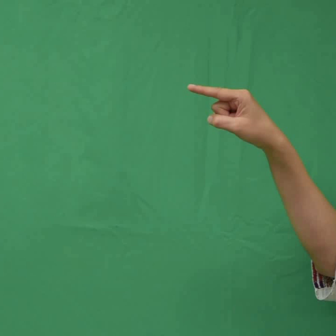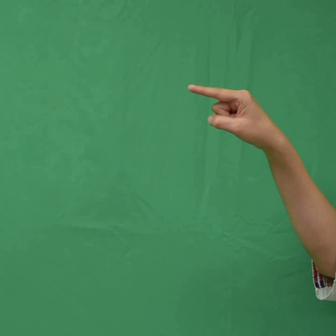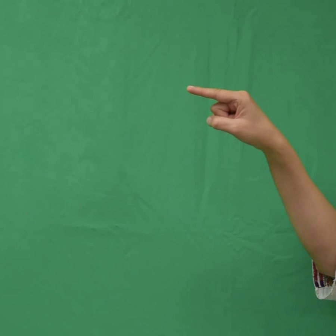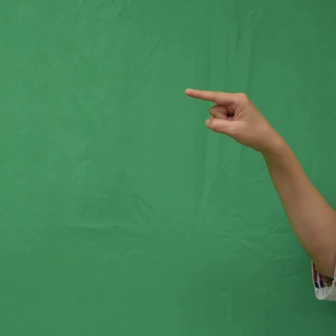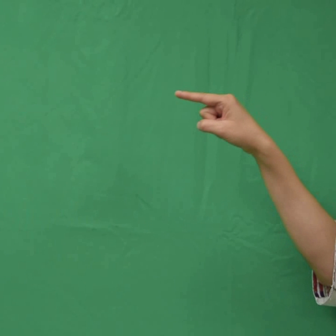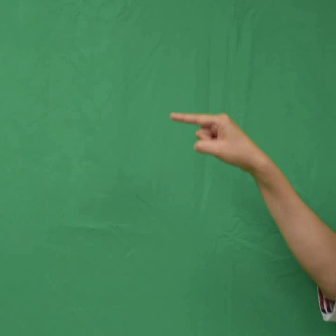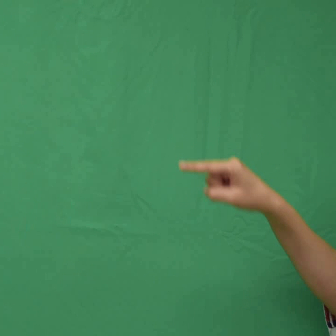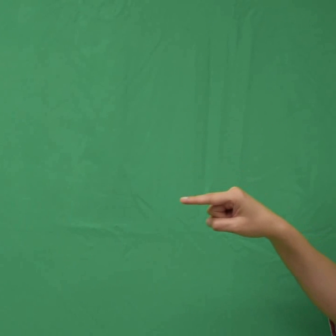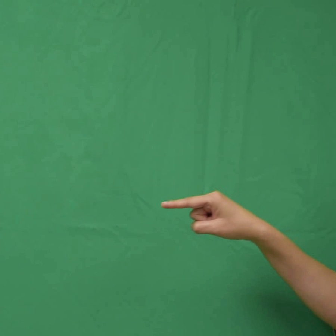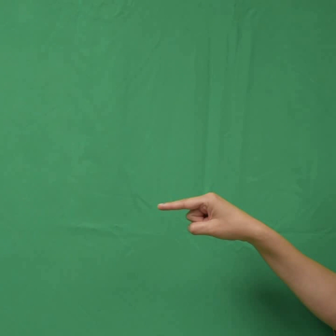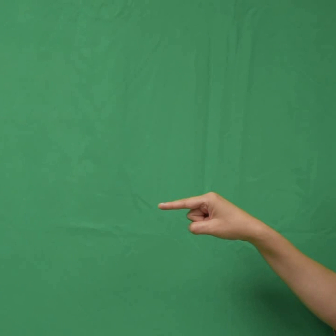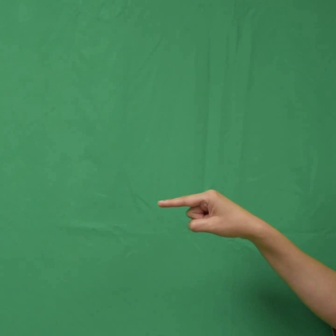Z